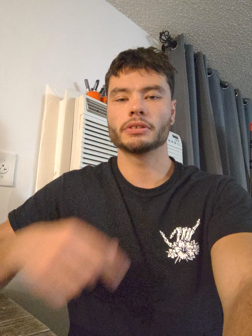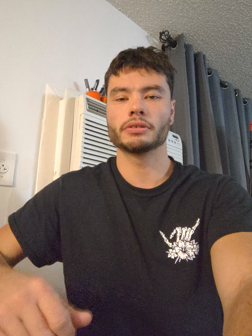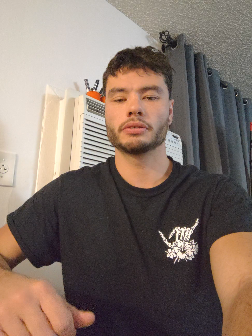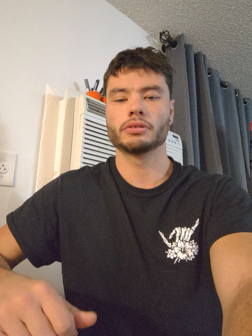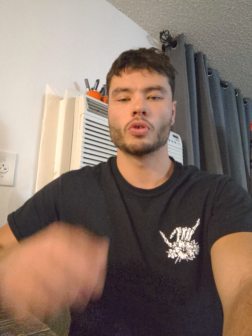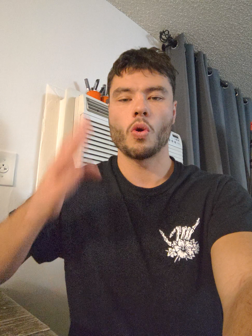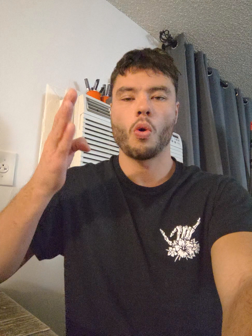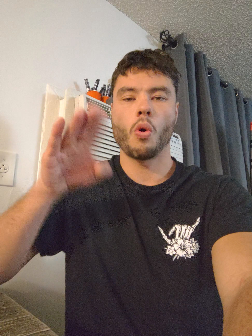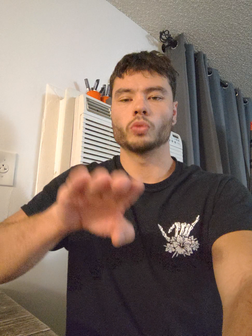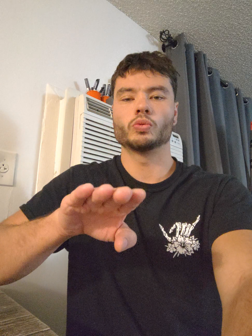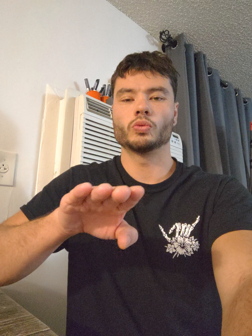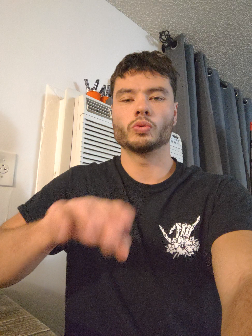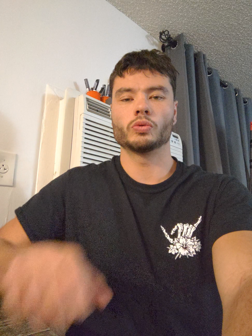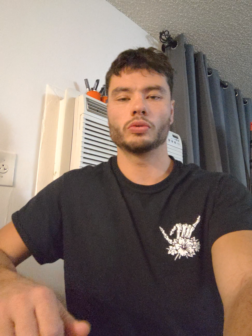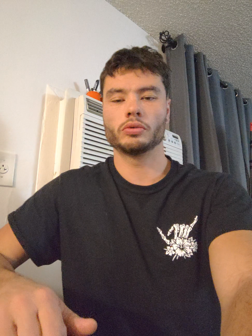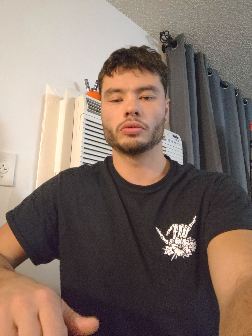close